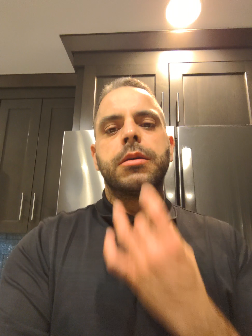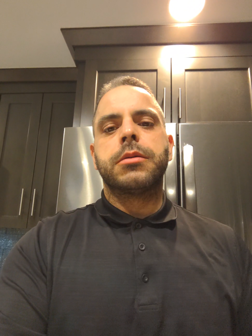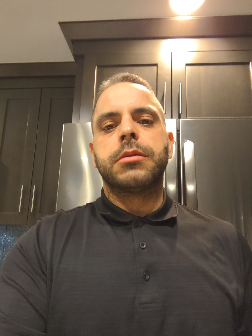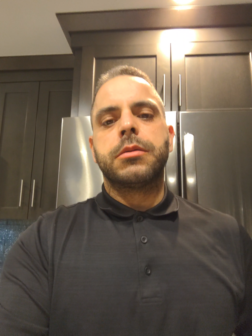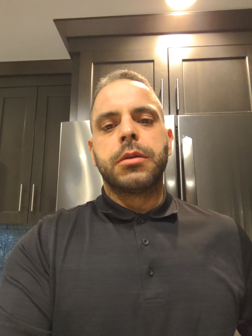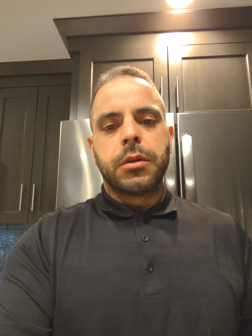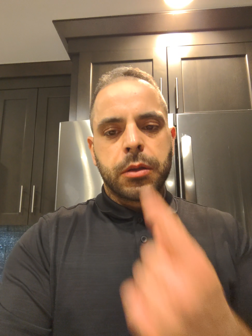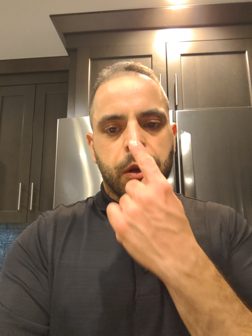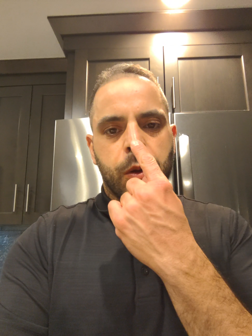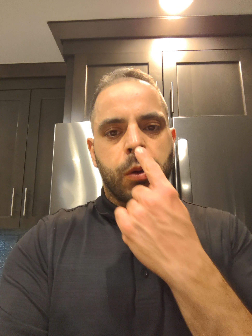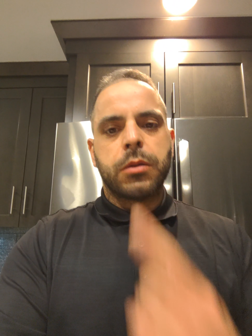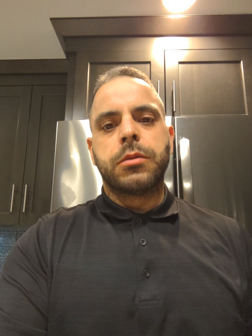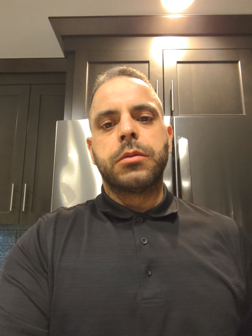nose